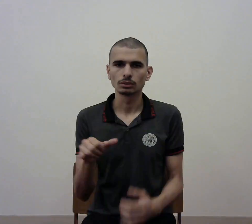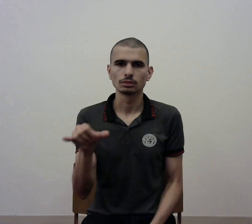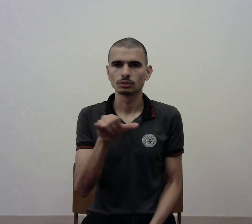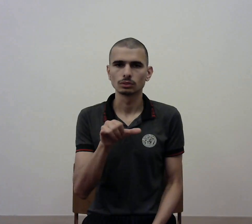harda